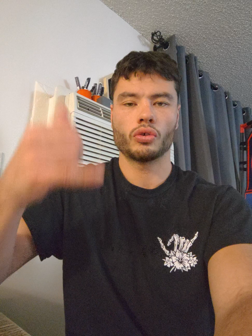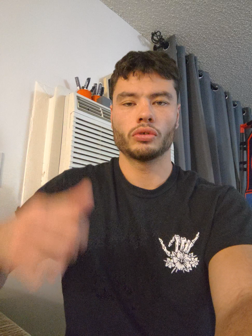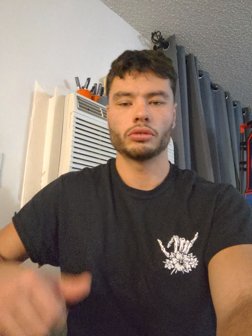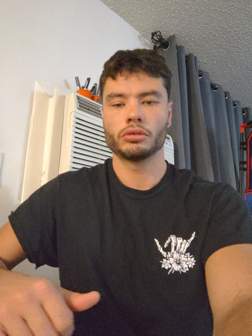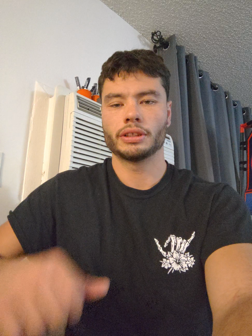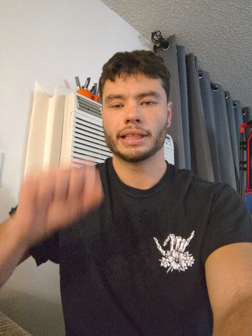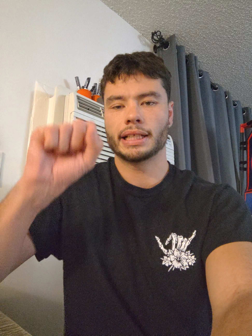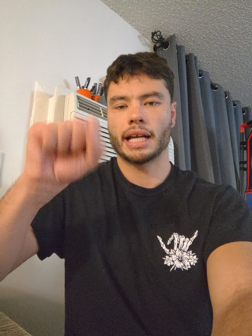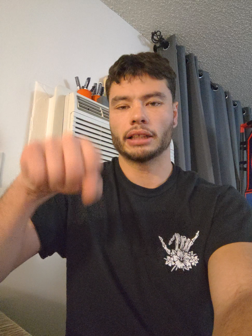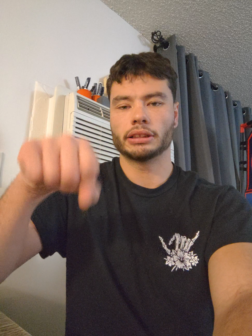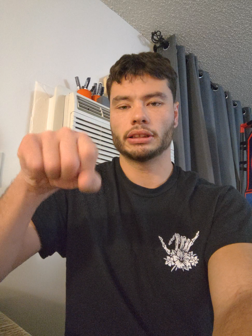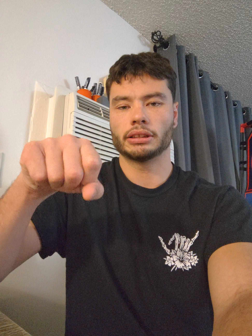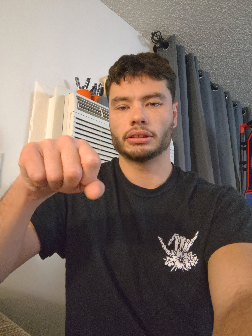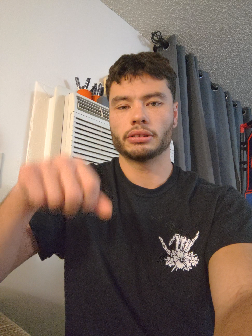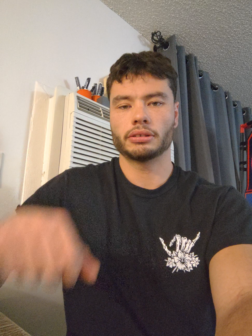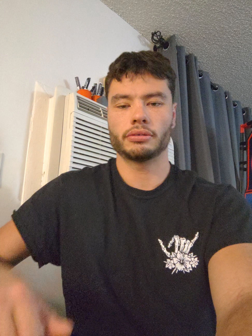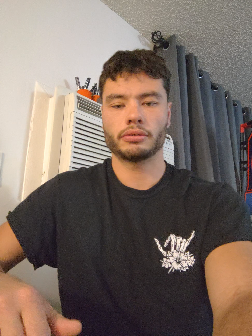yes